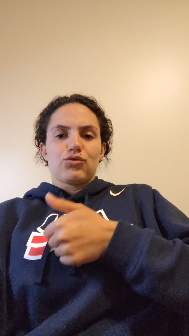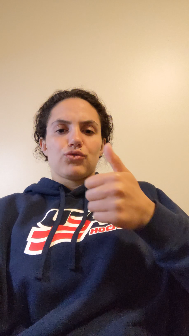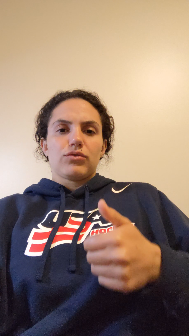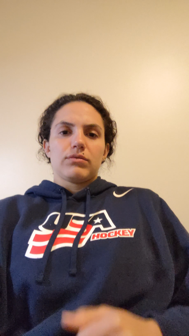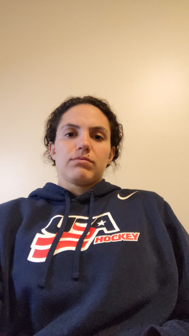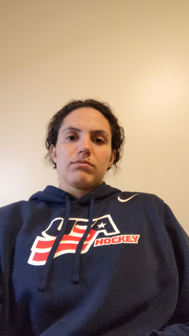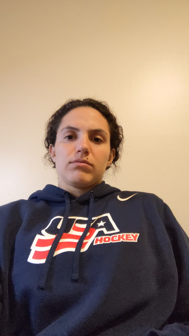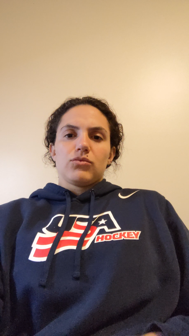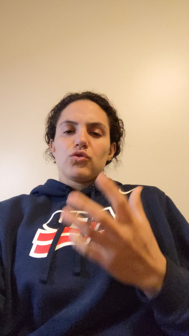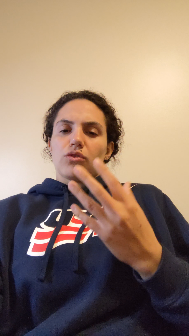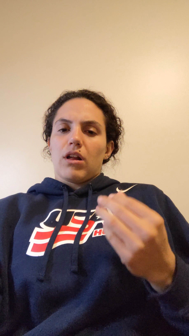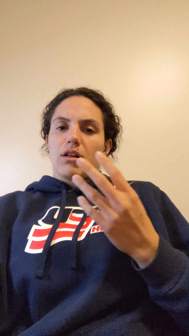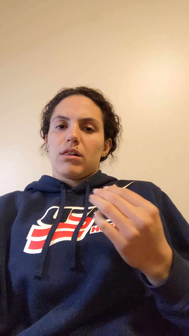gentle